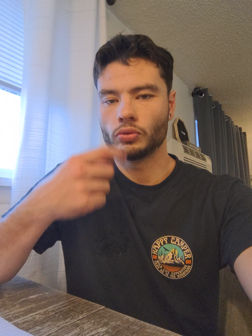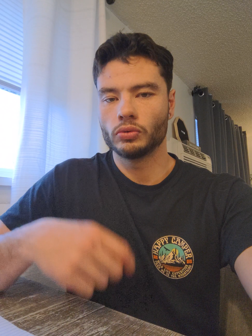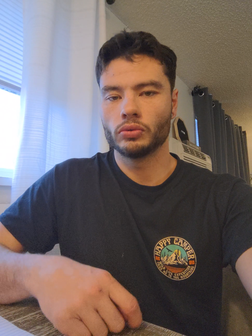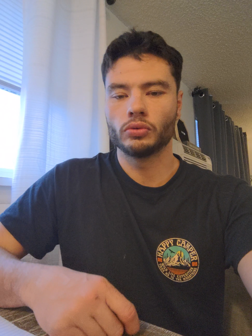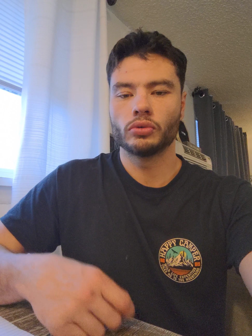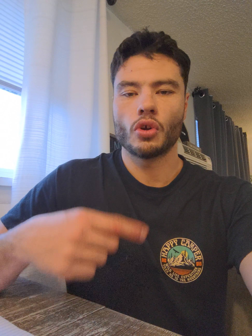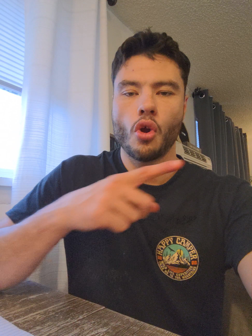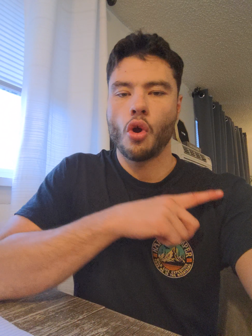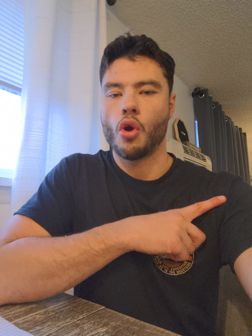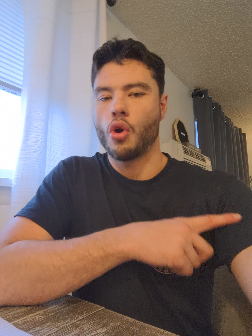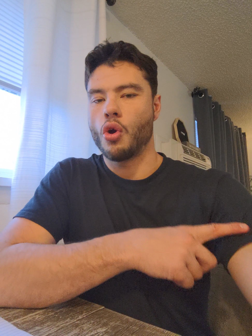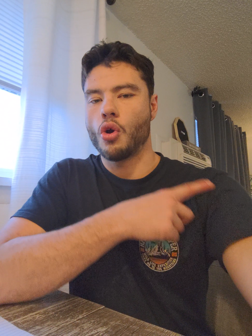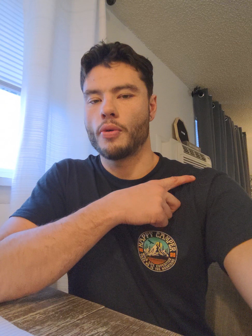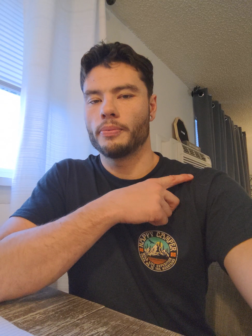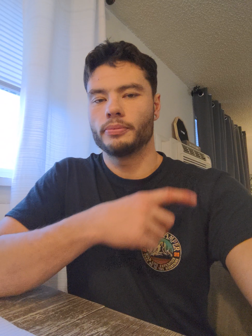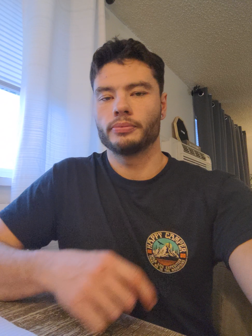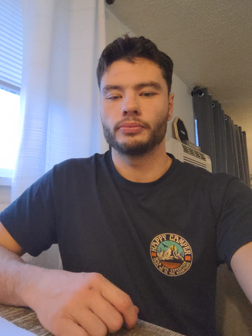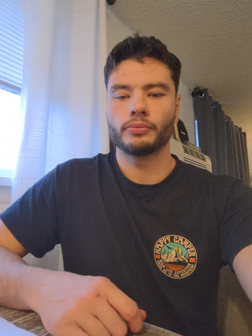arm